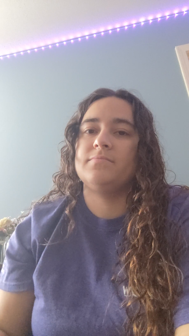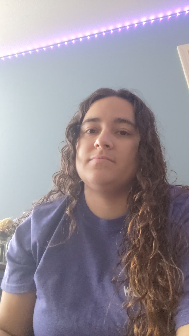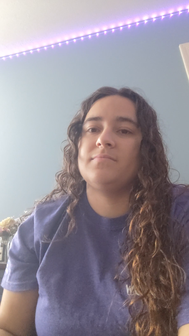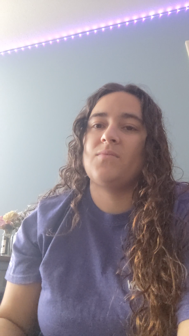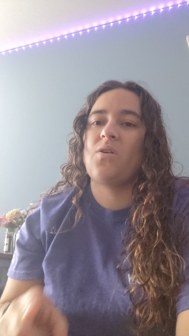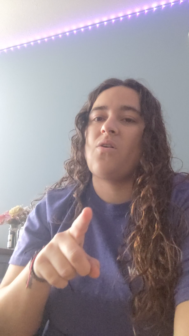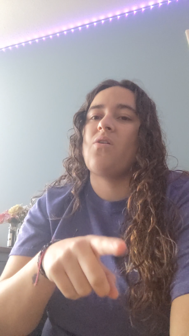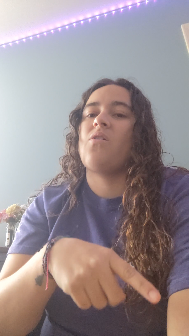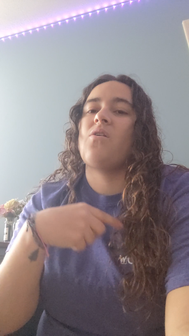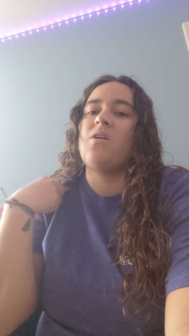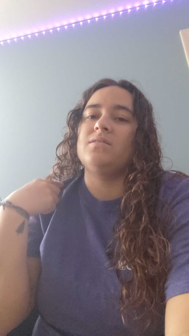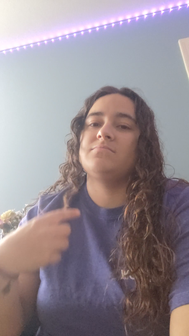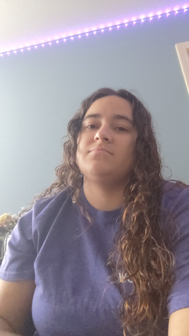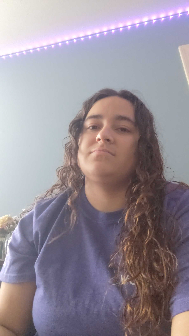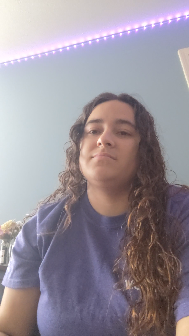long